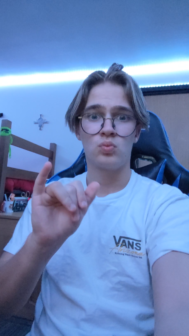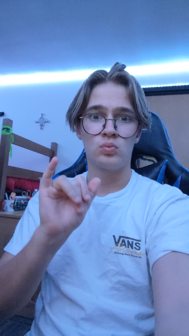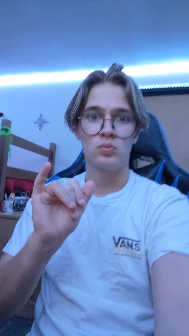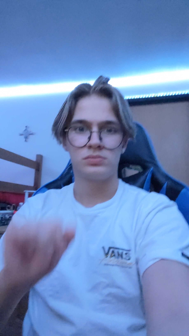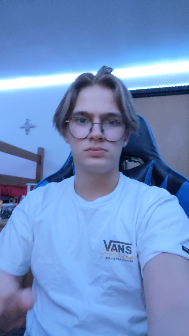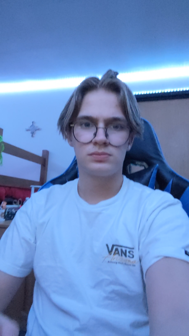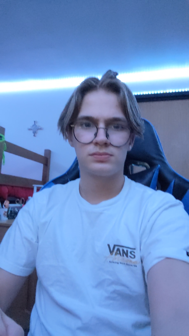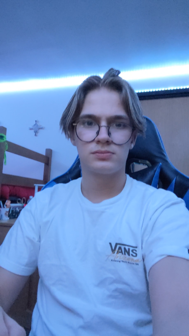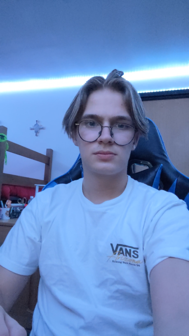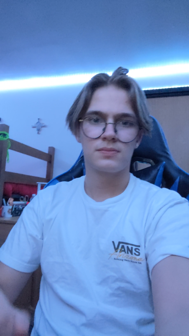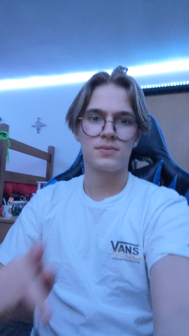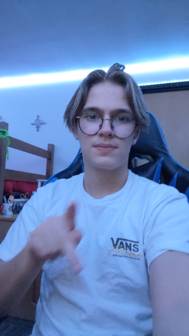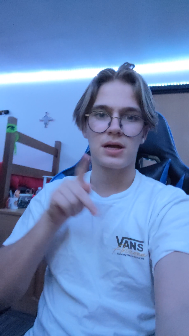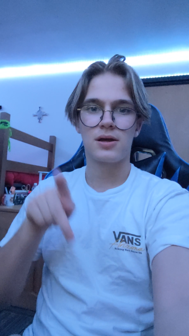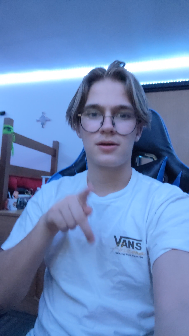people